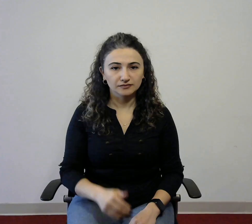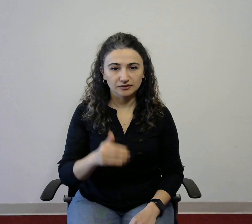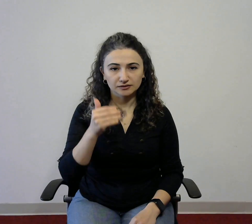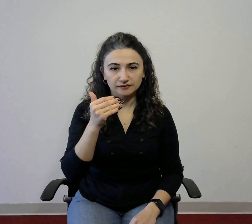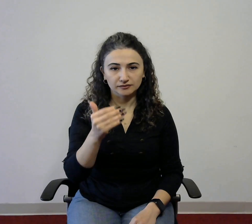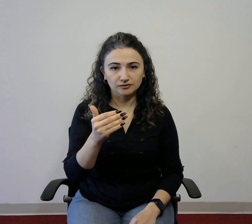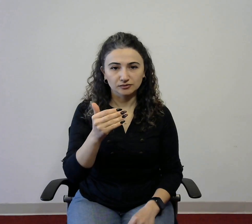siz